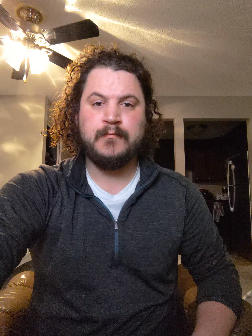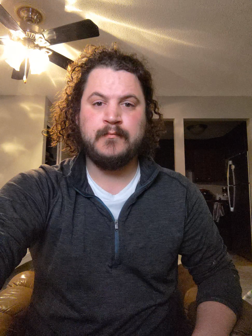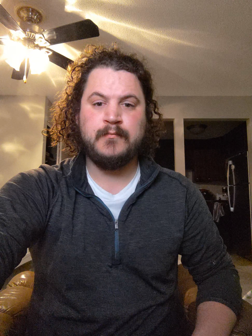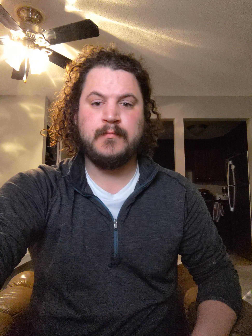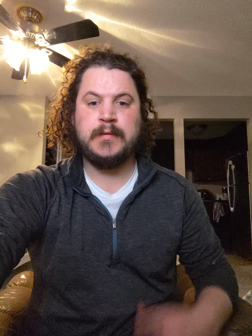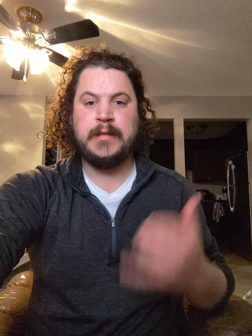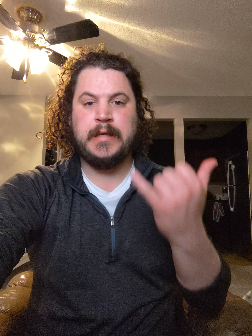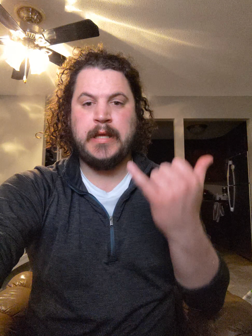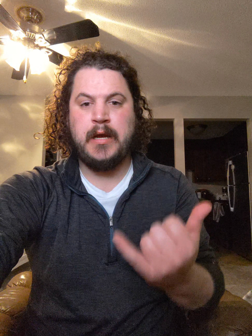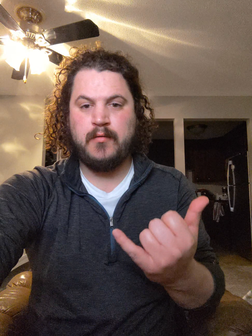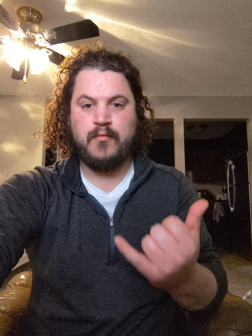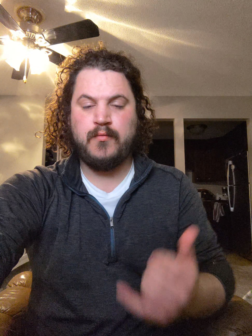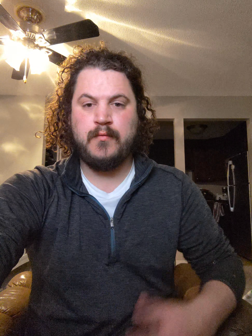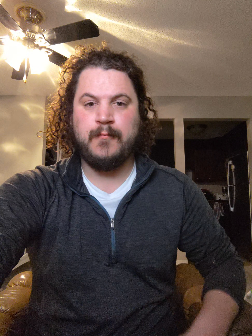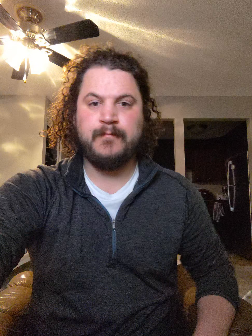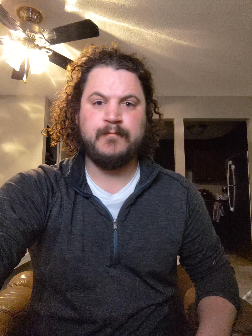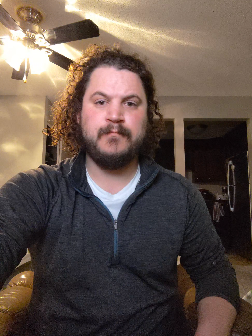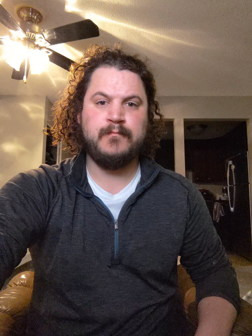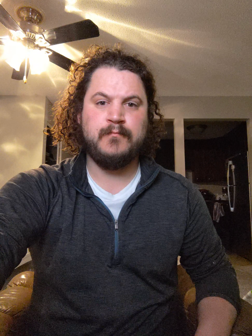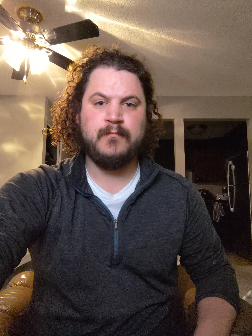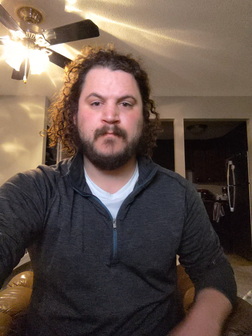now